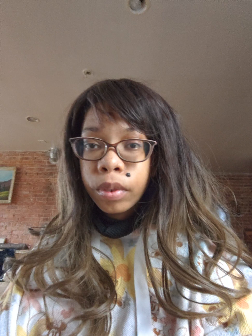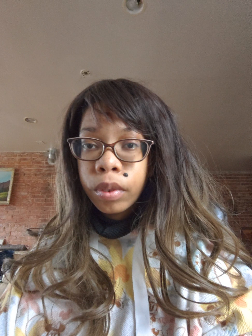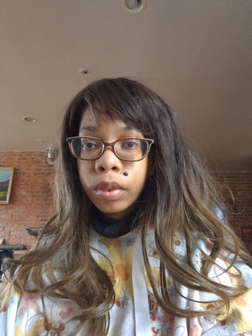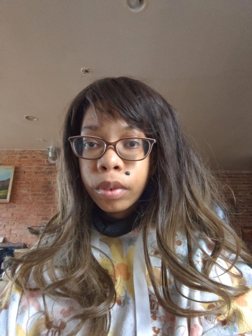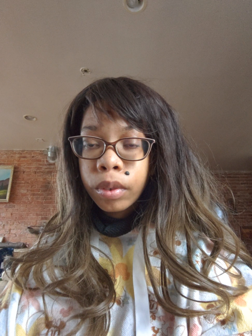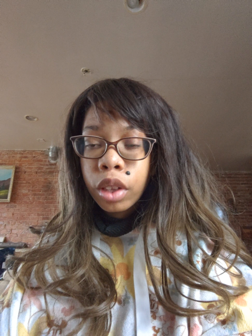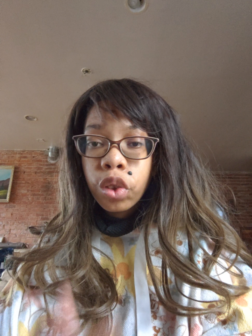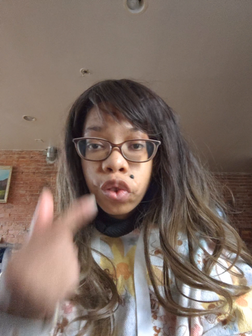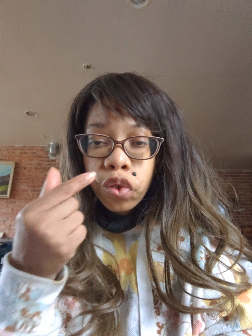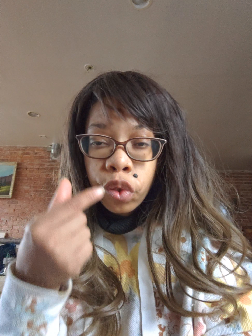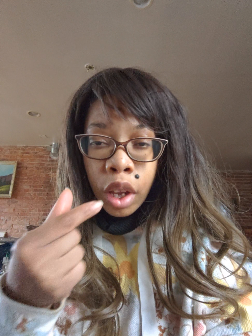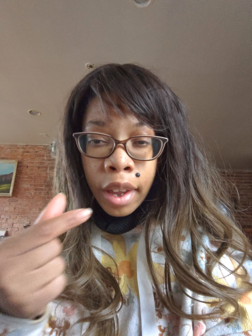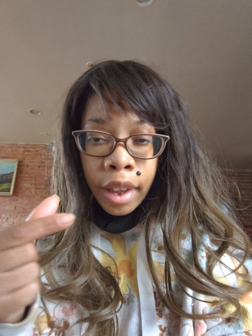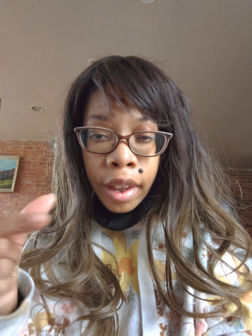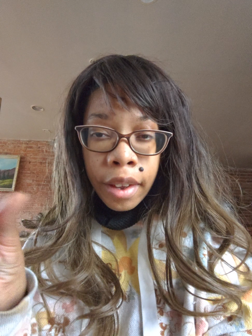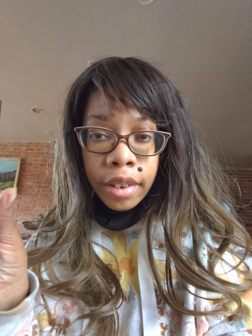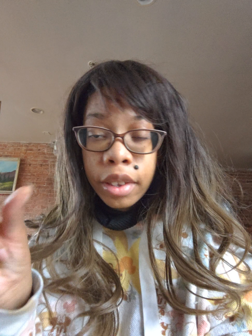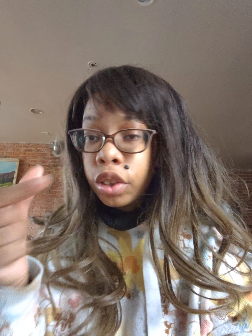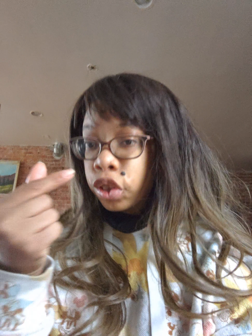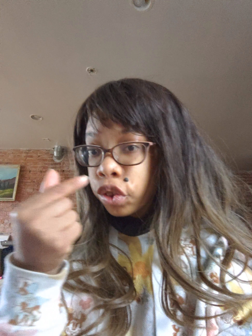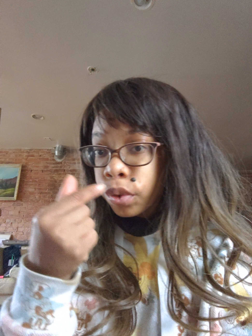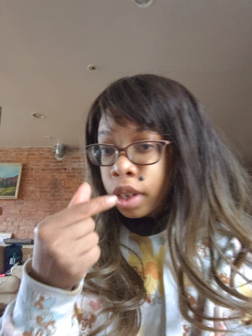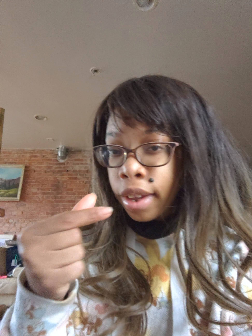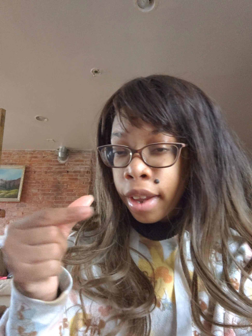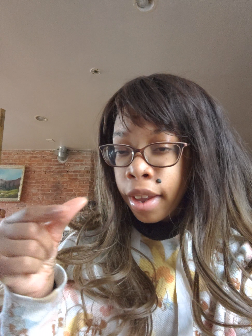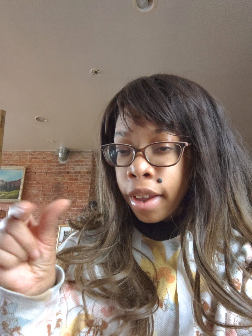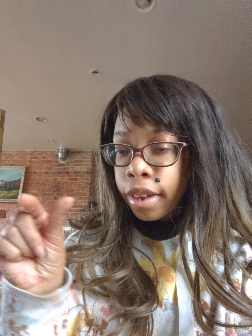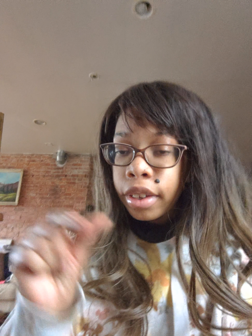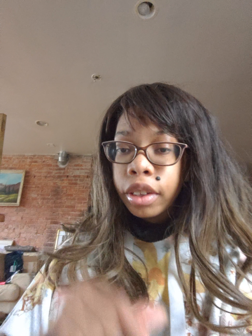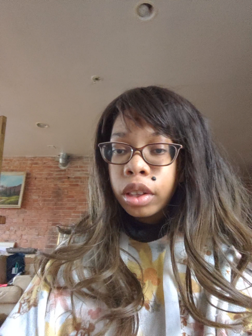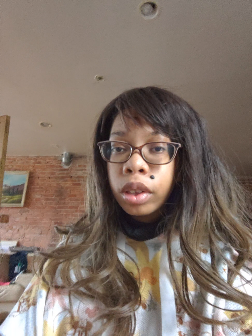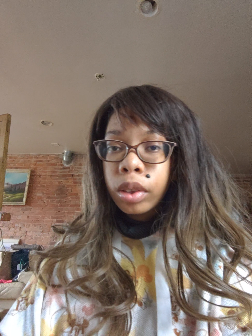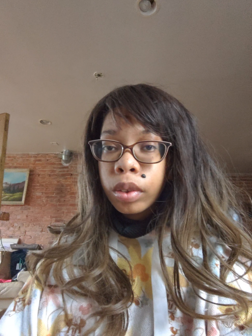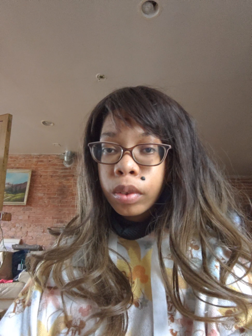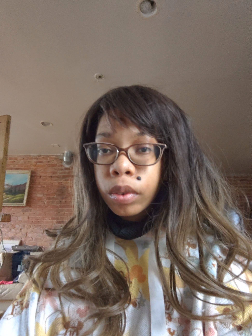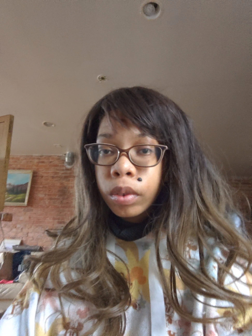green